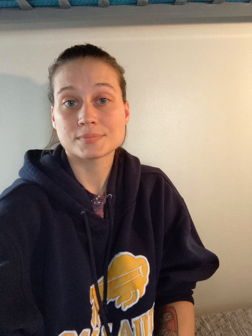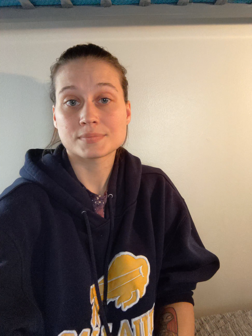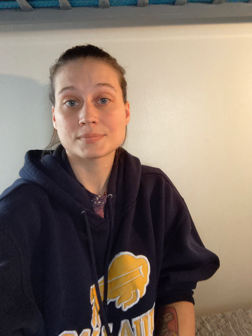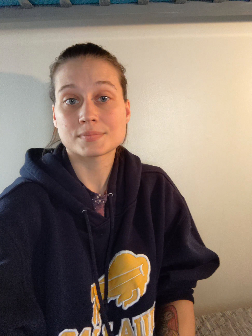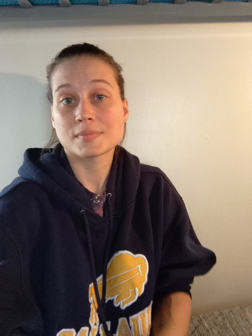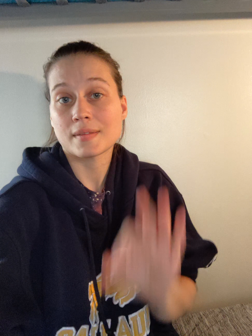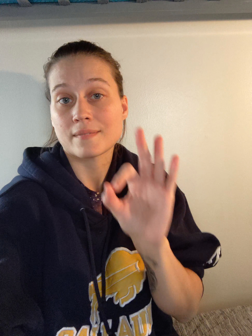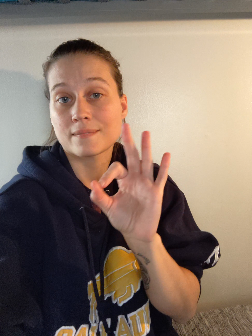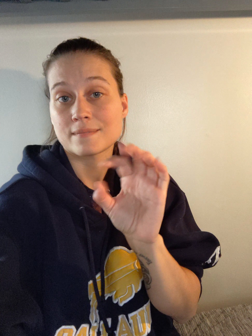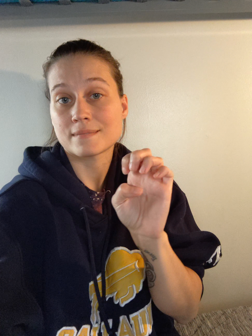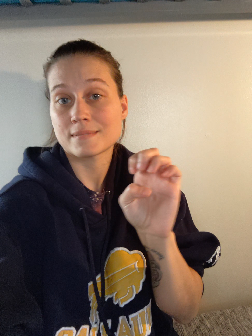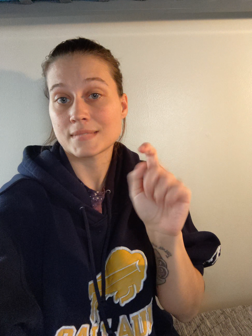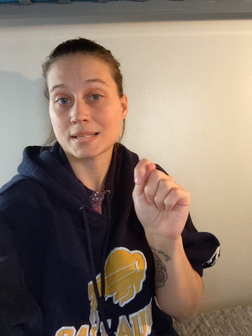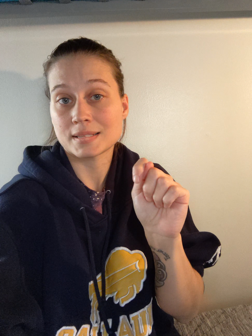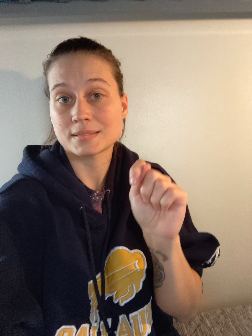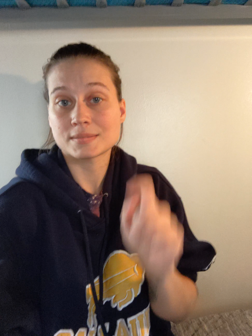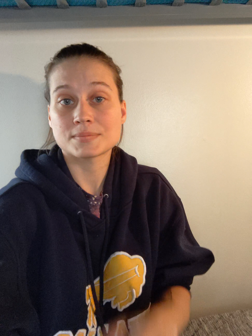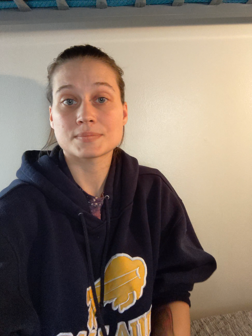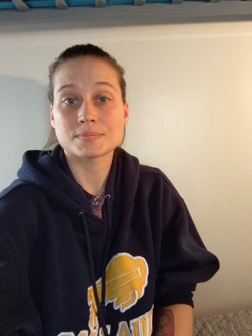feet